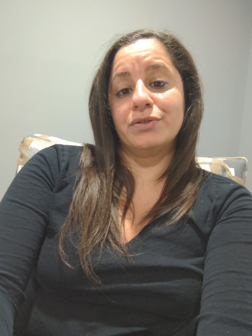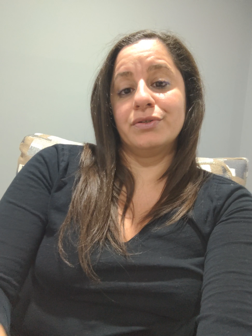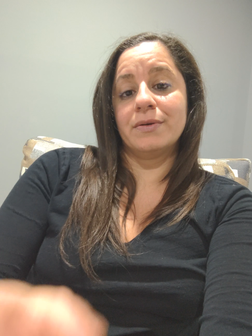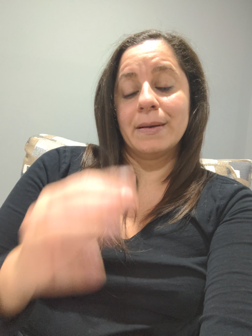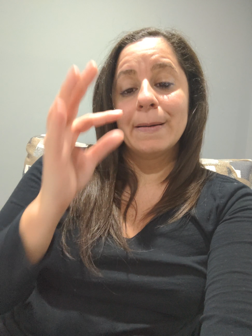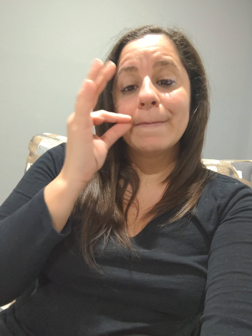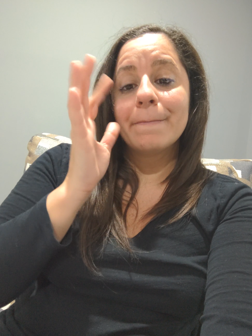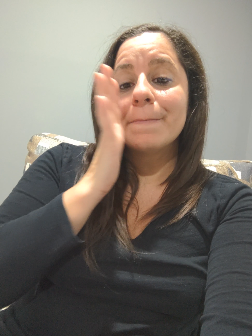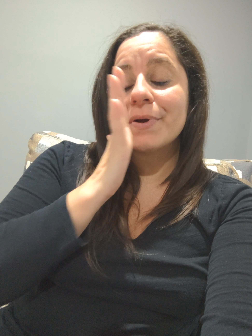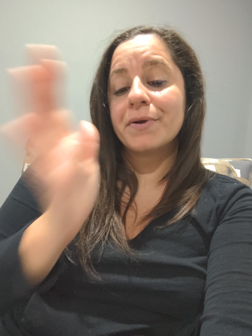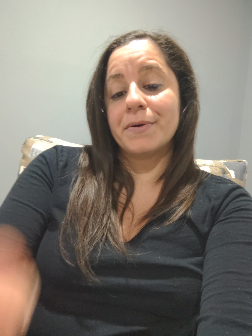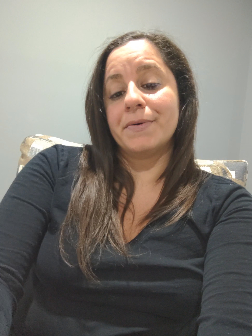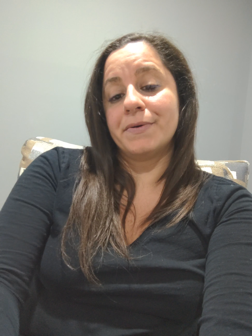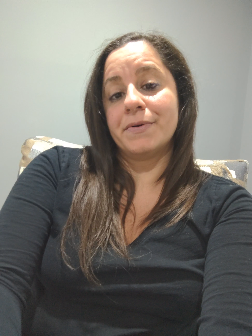bee